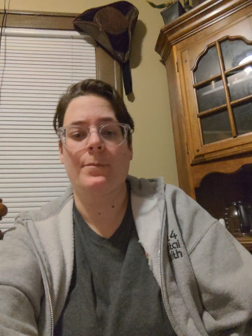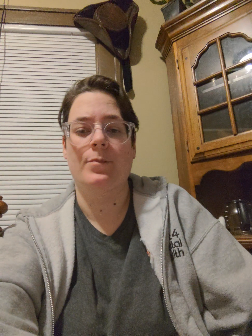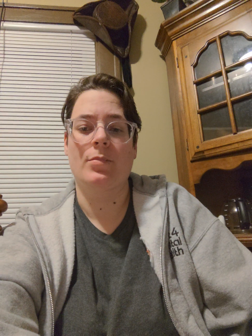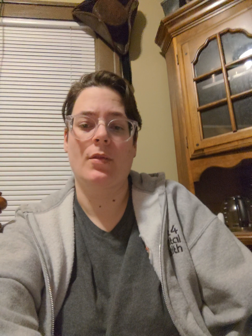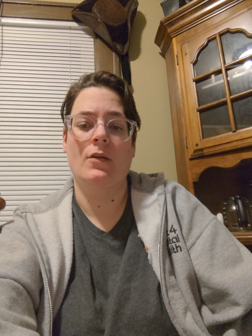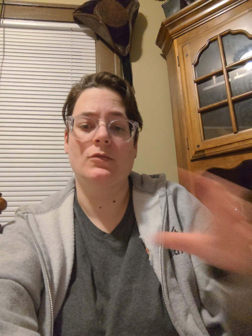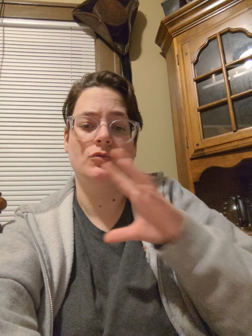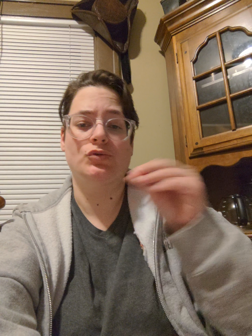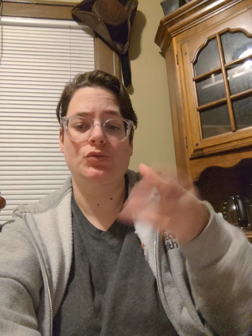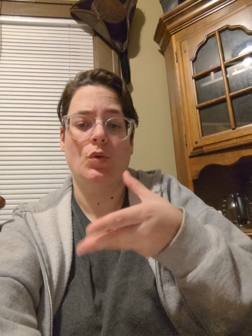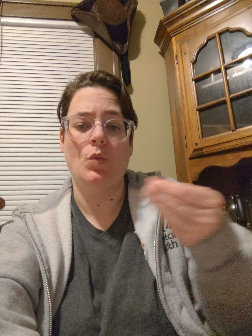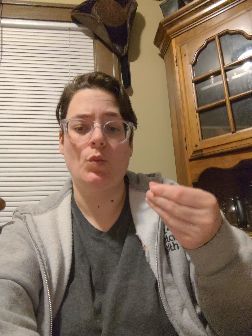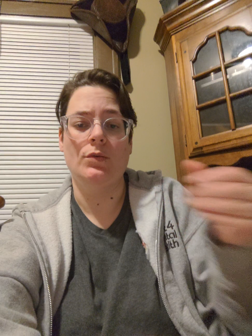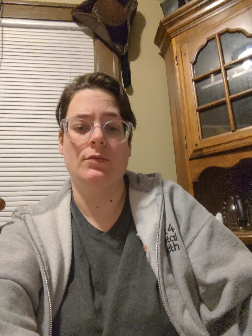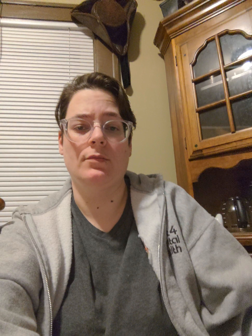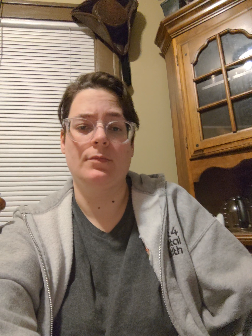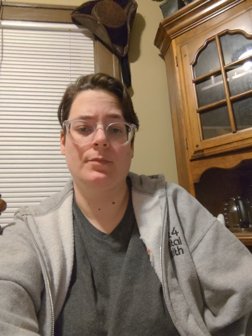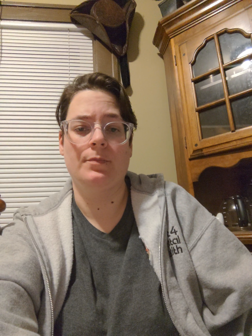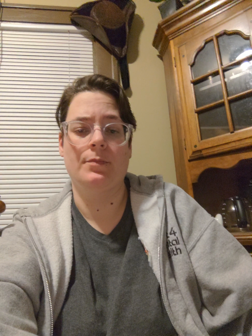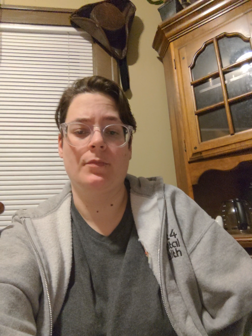story